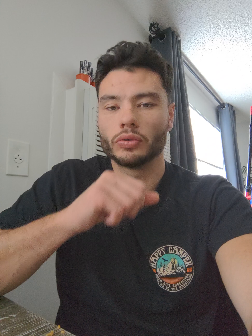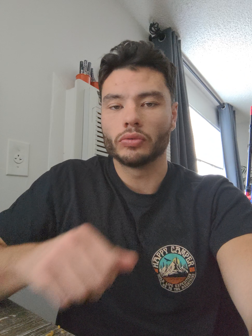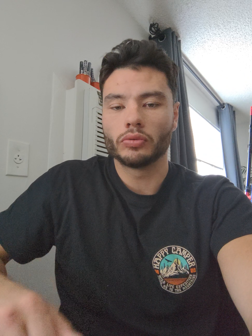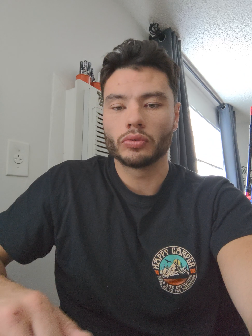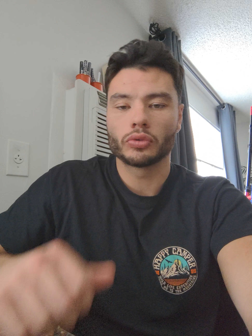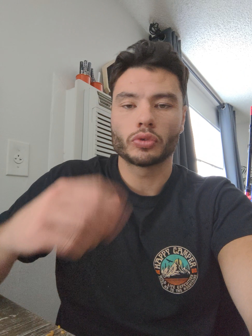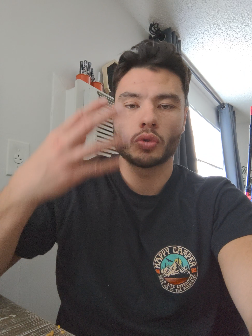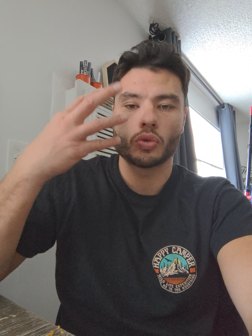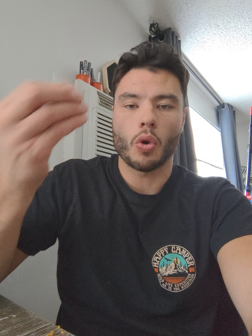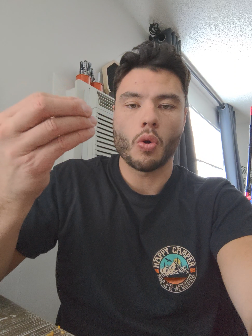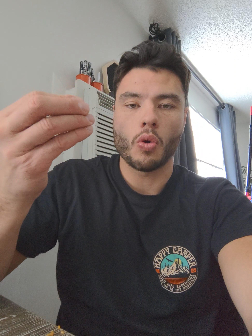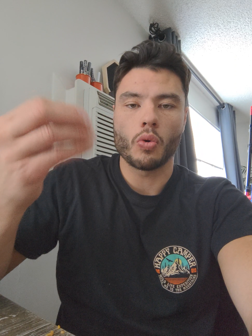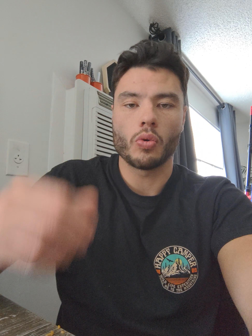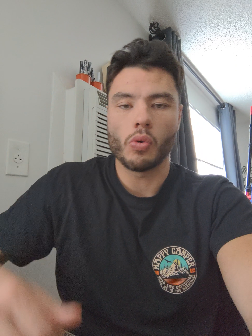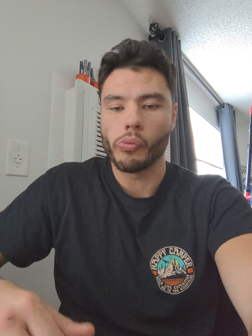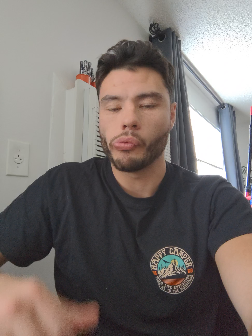go